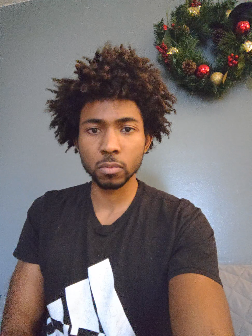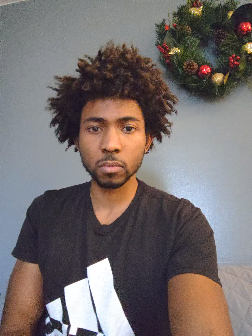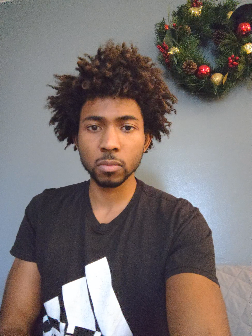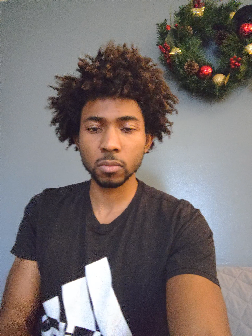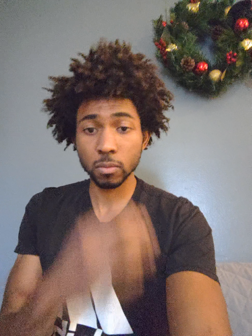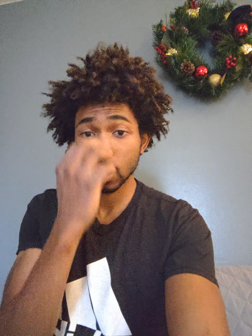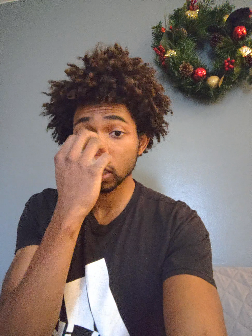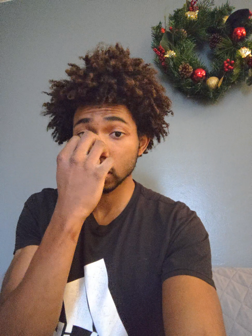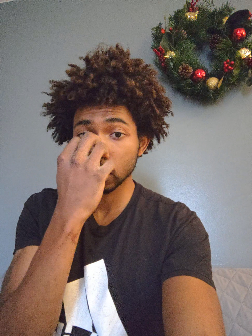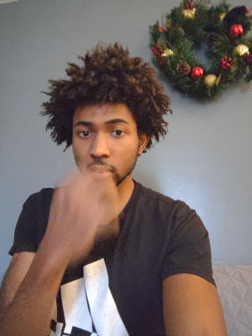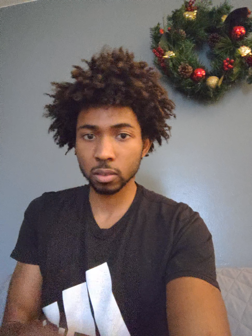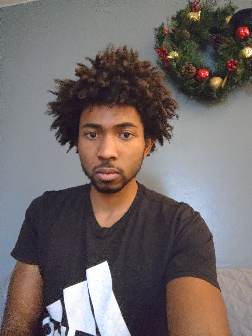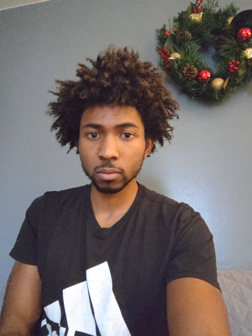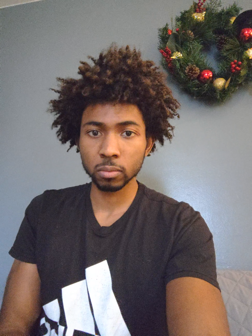clown